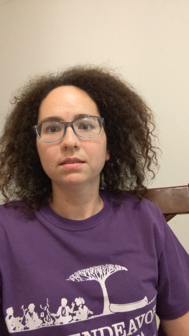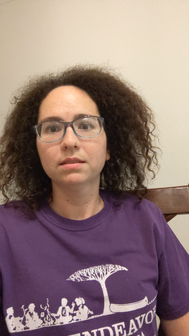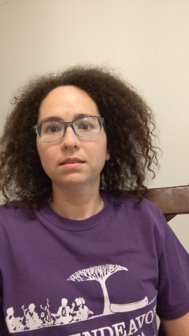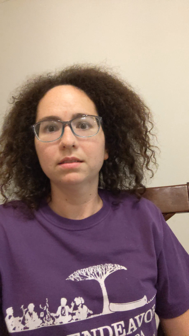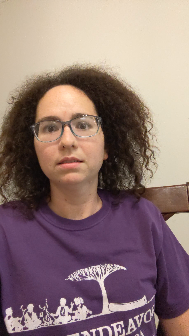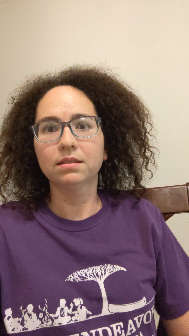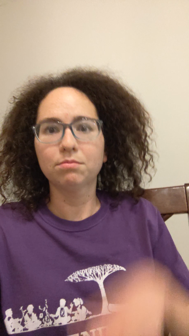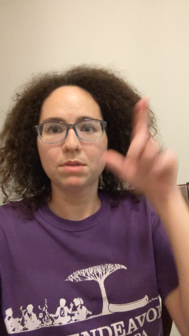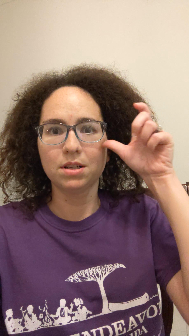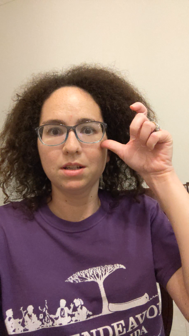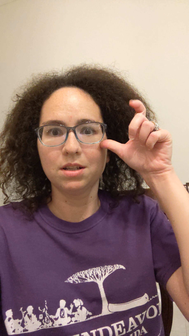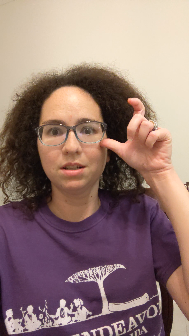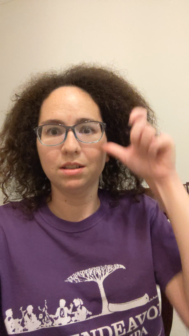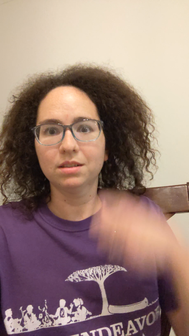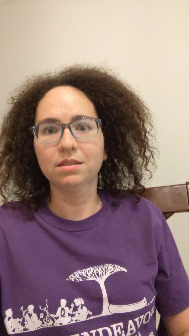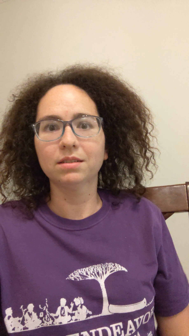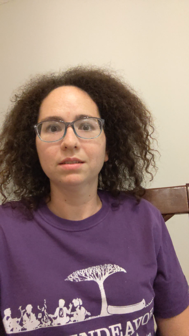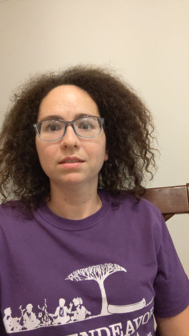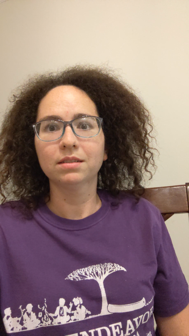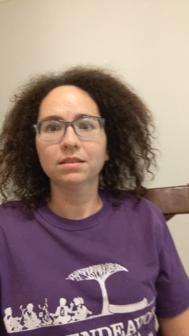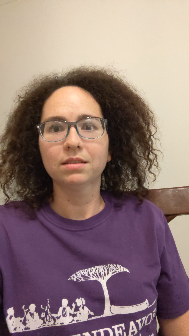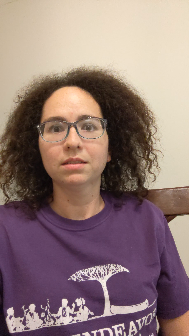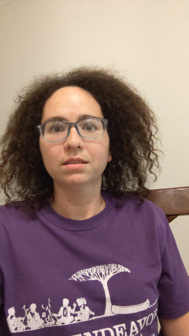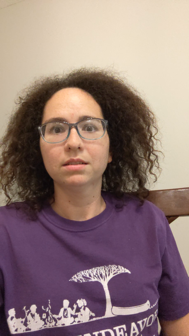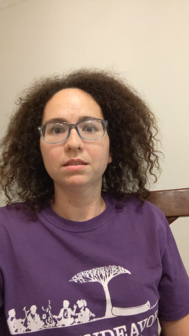camera